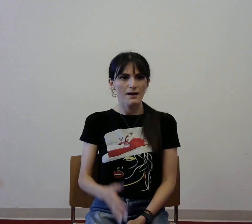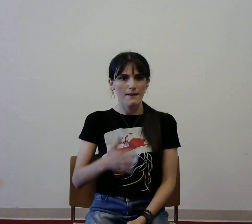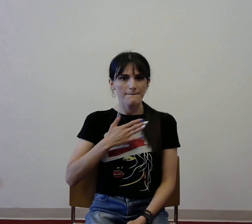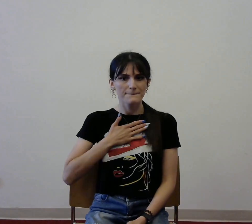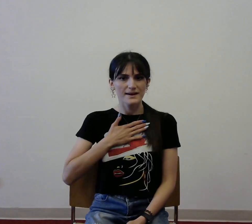mən